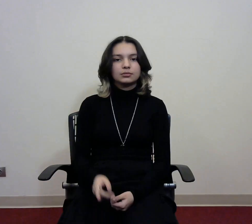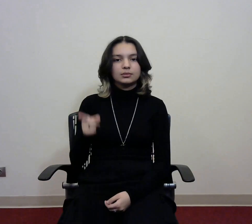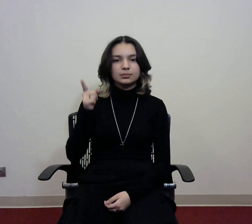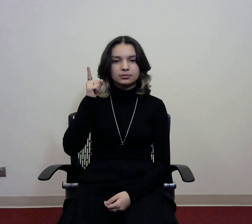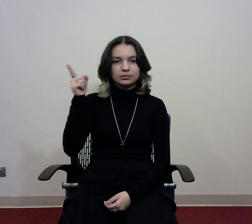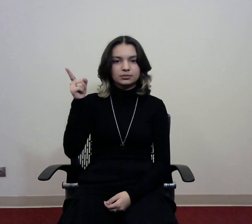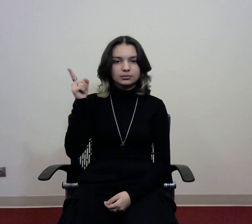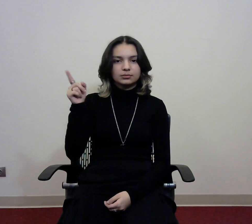orda